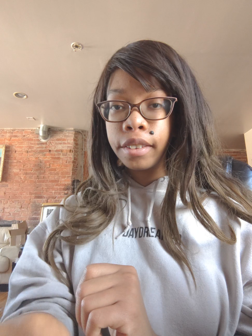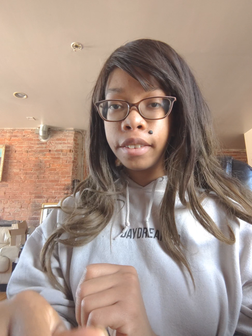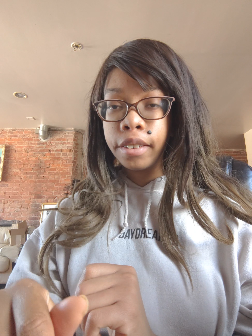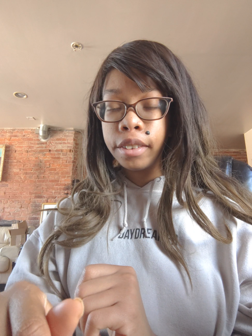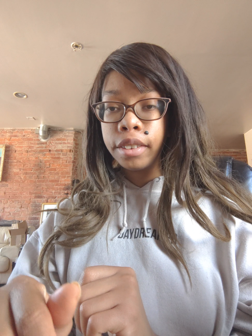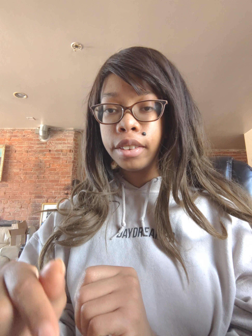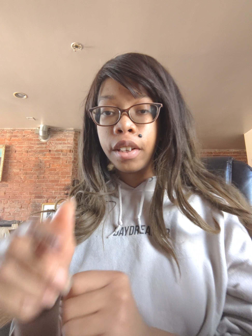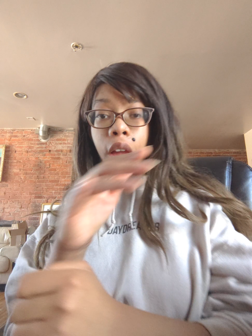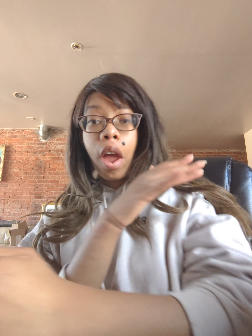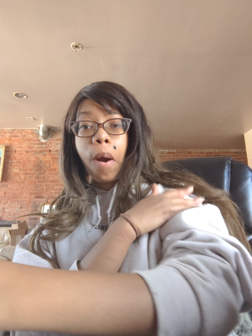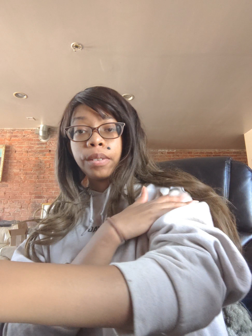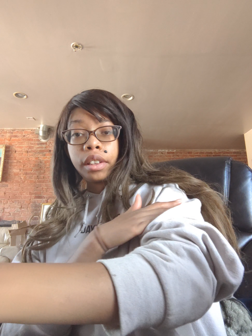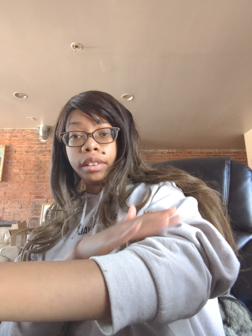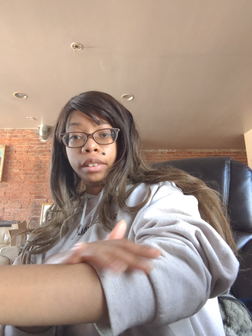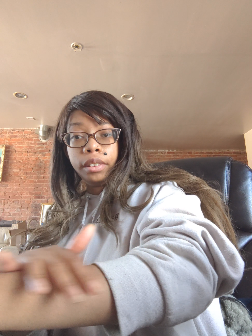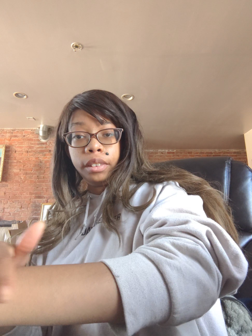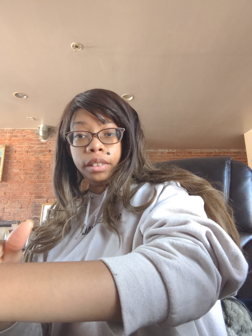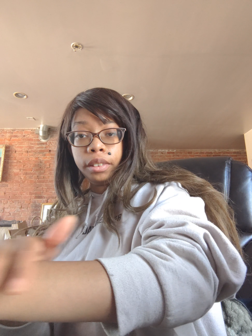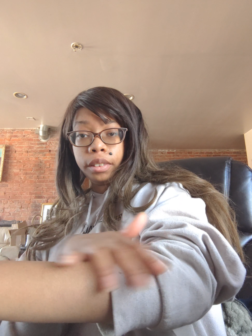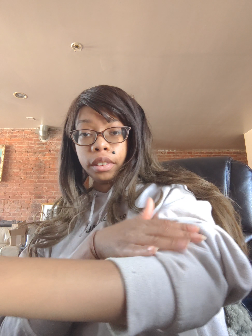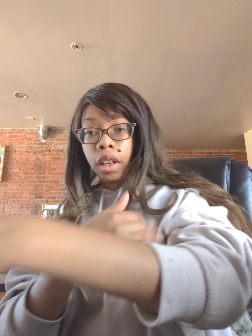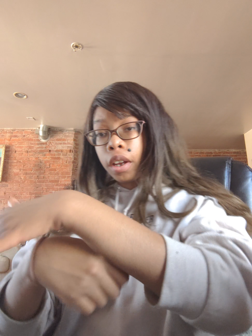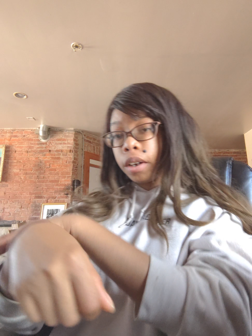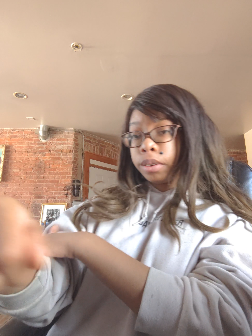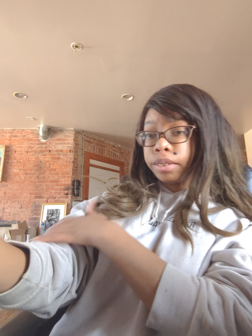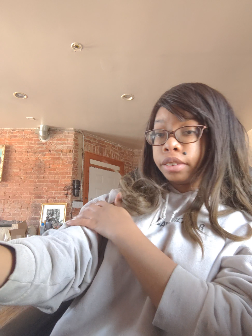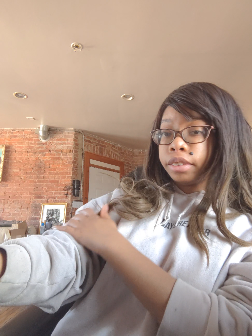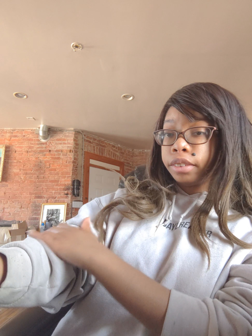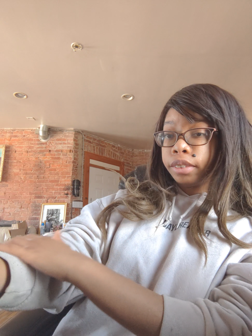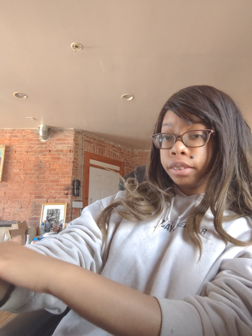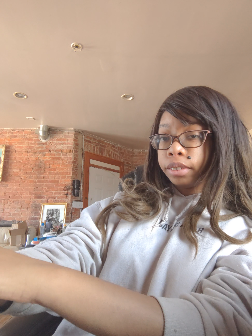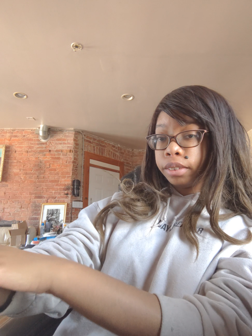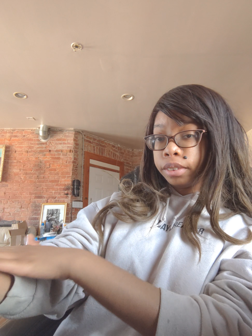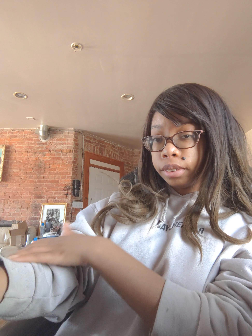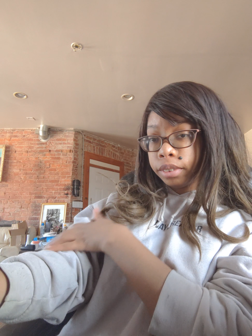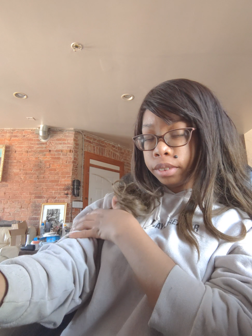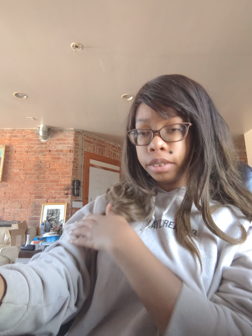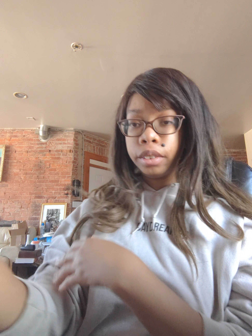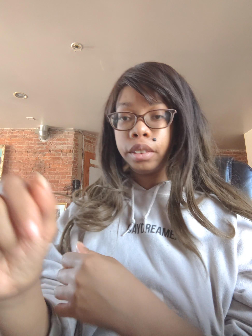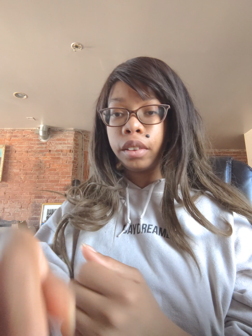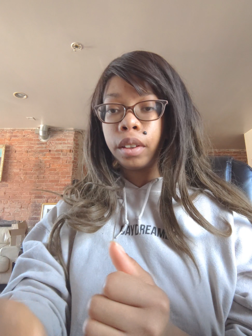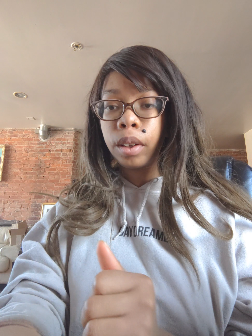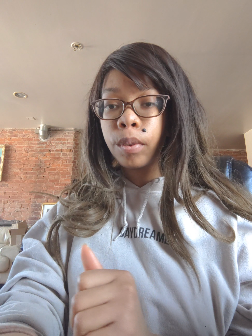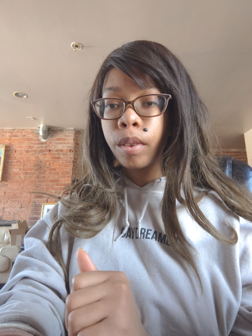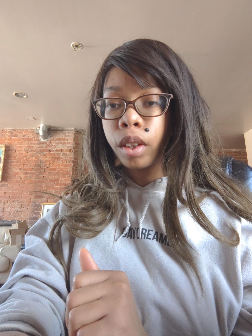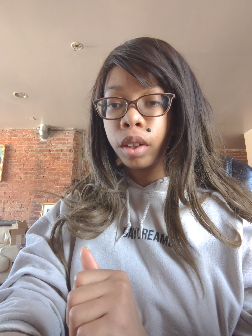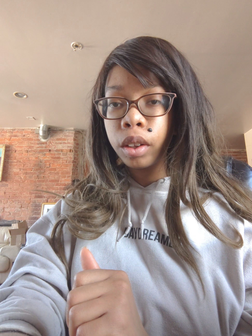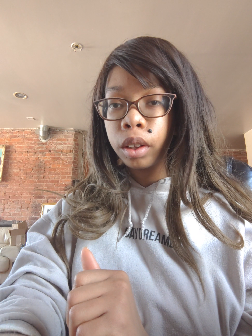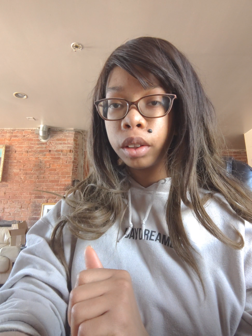arm